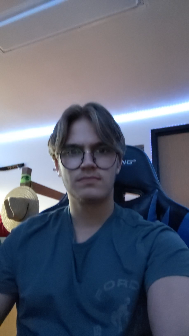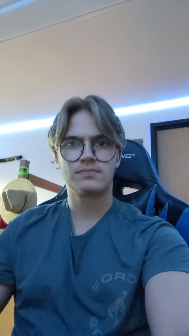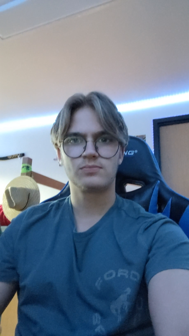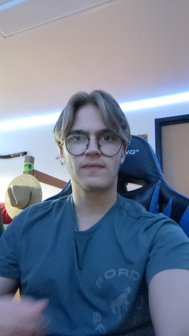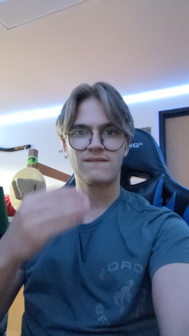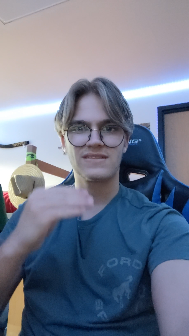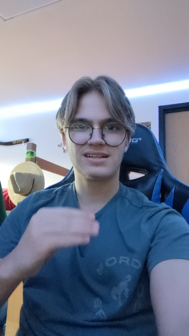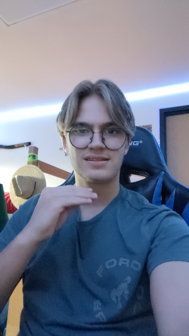fix